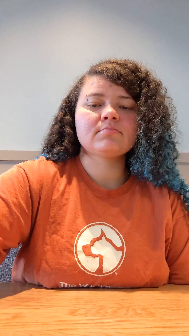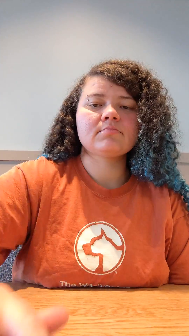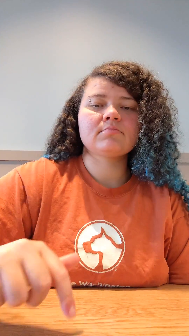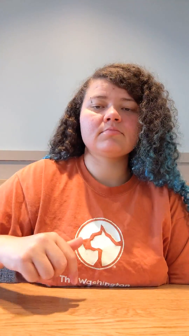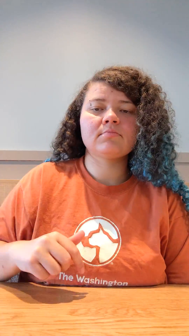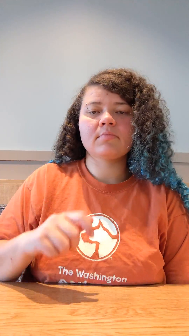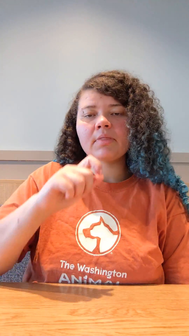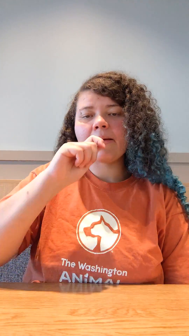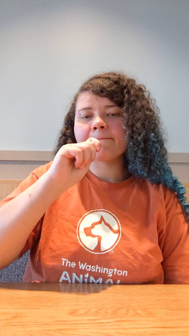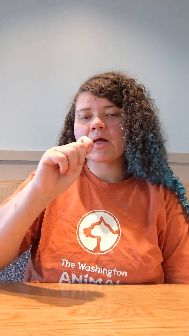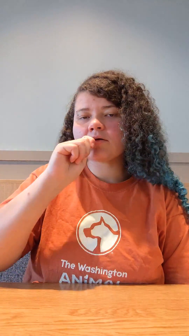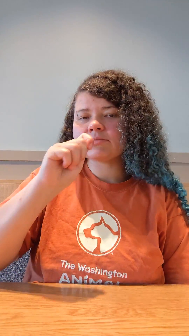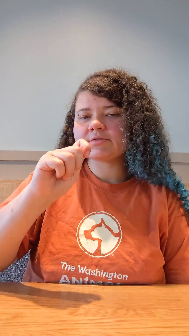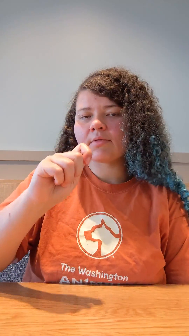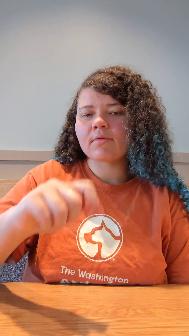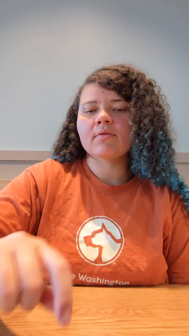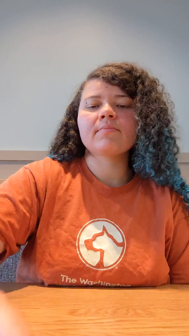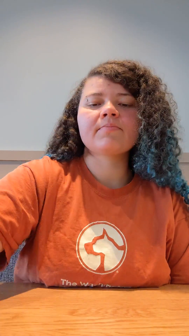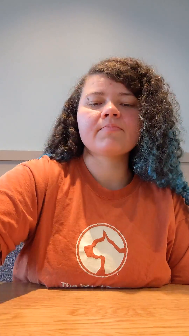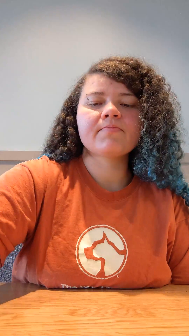popsicle